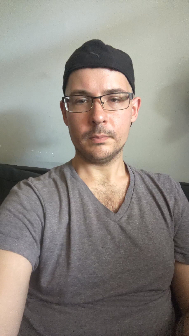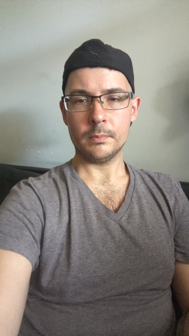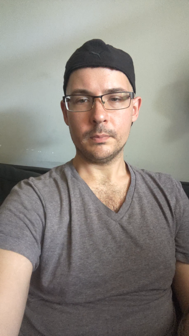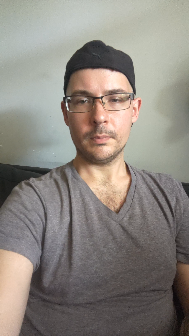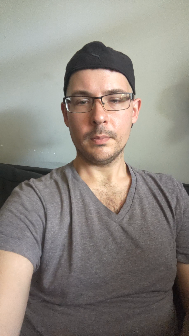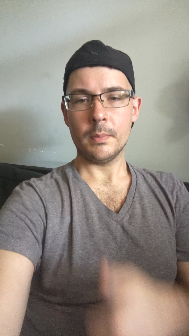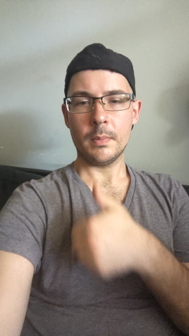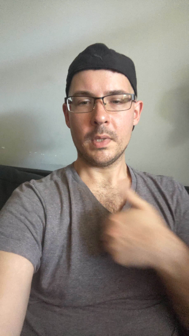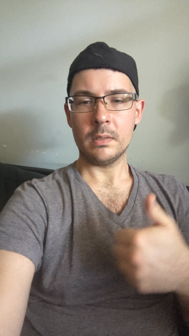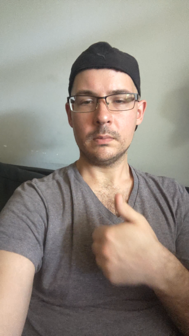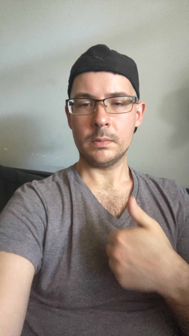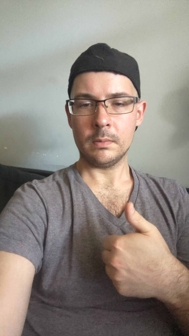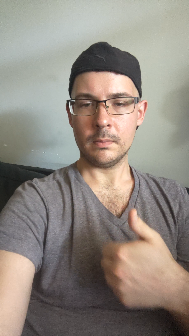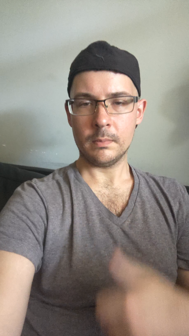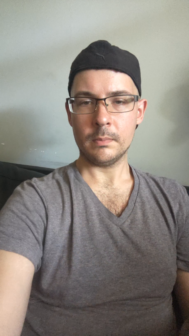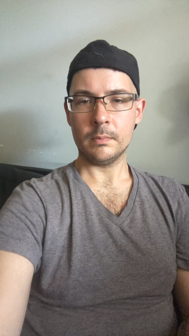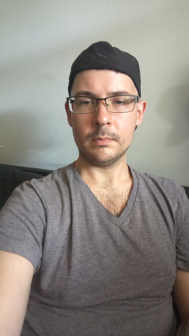basement